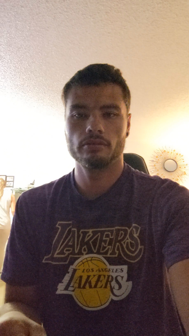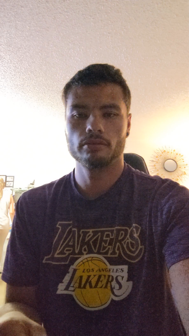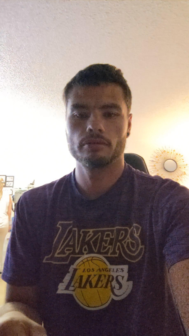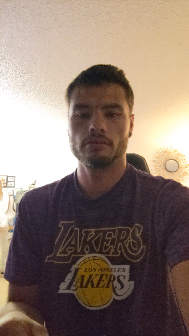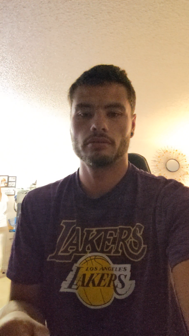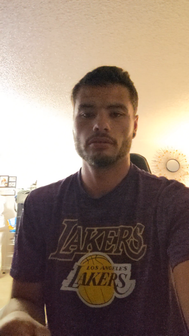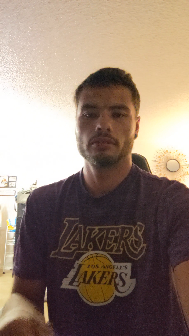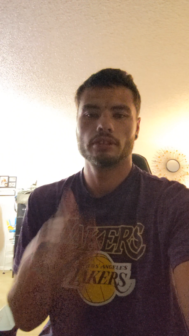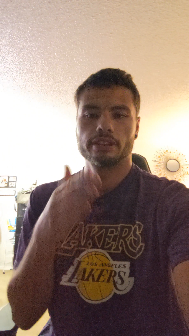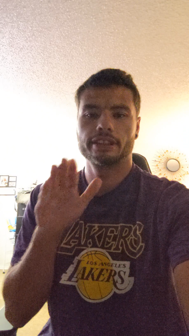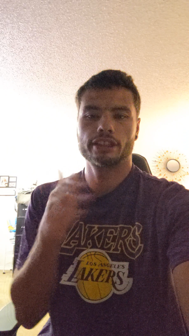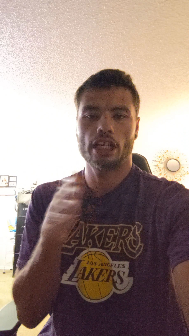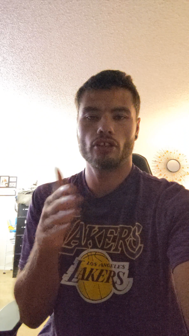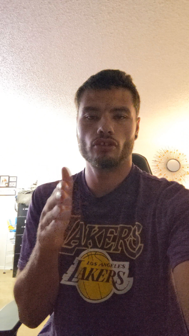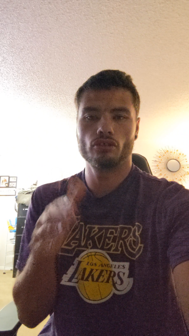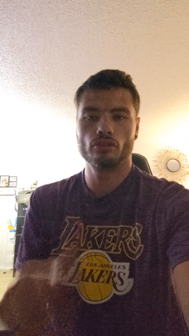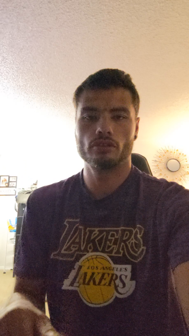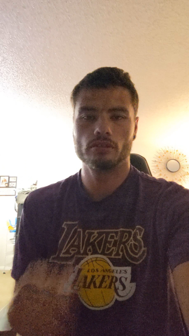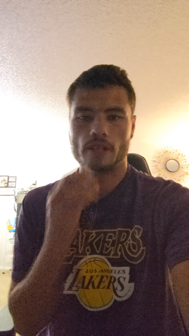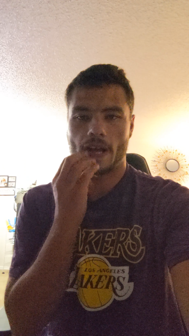share